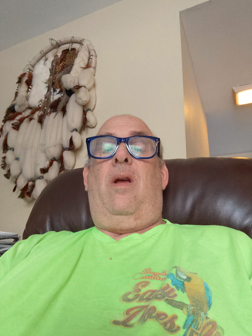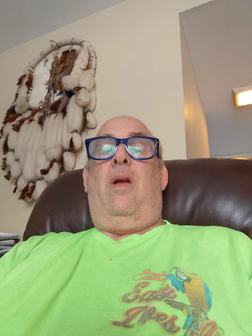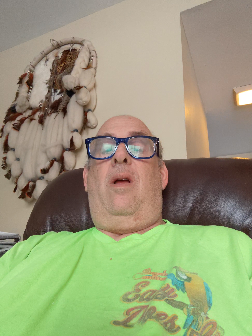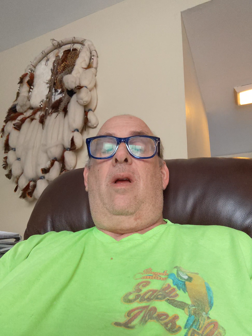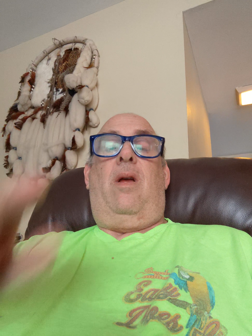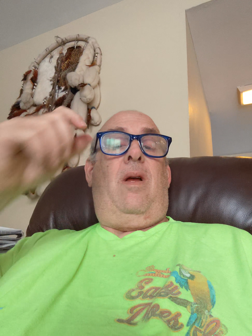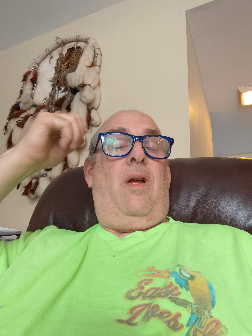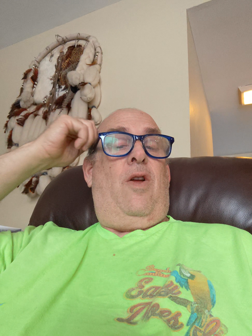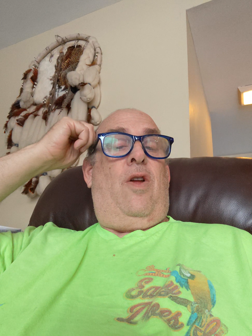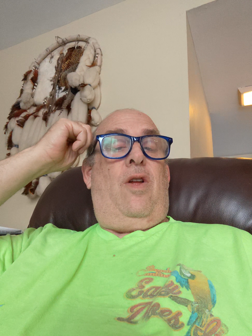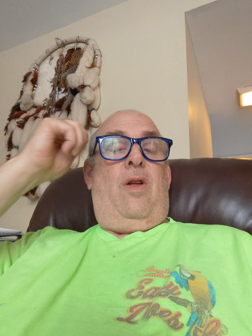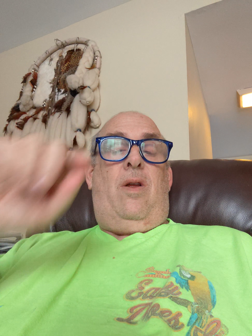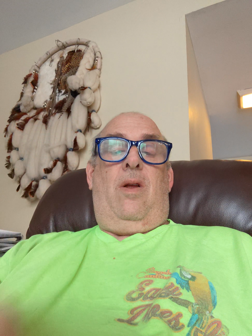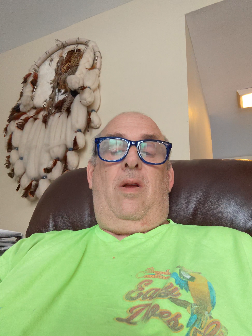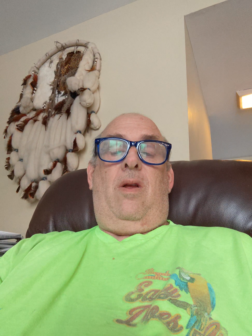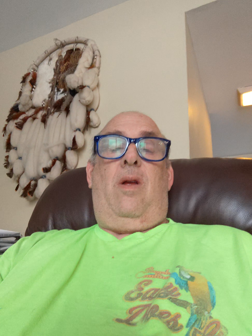hair